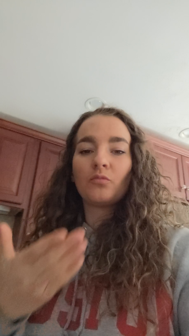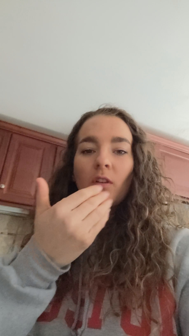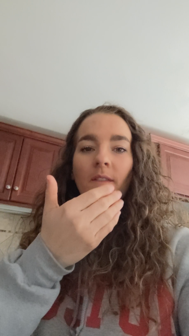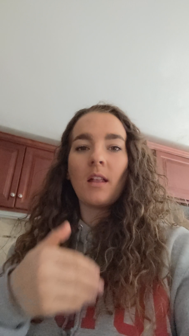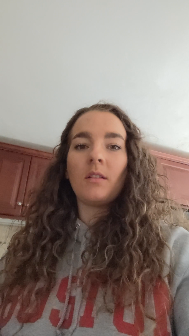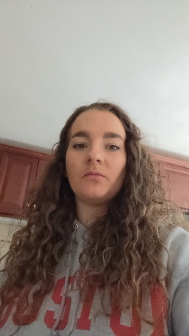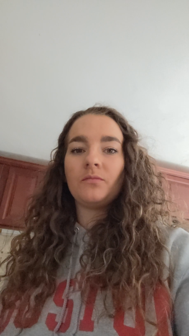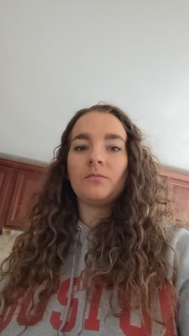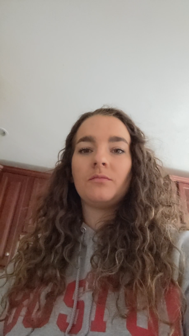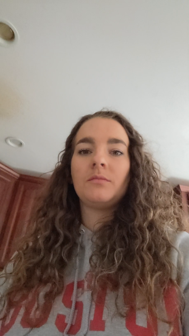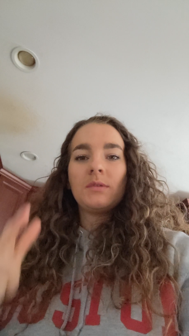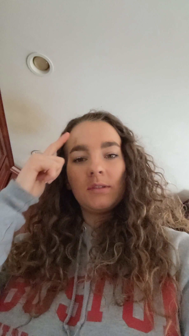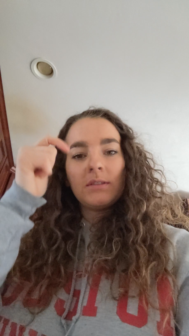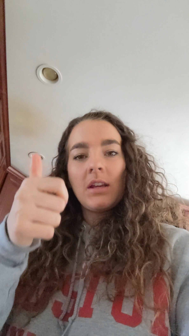dime